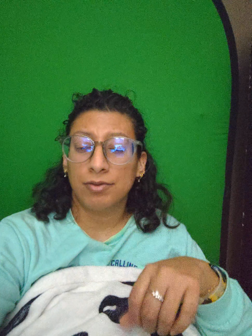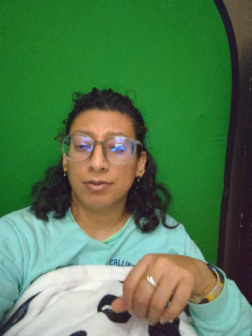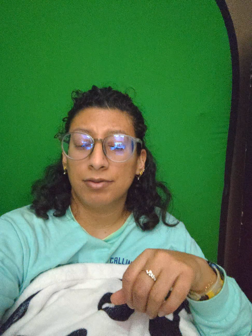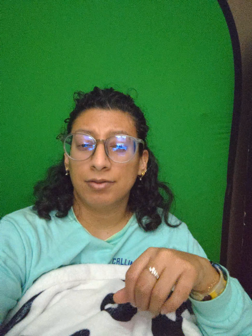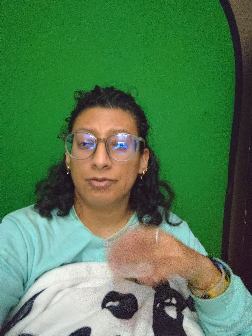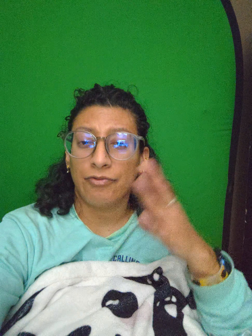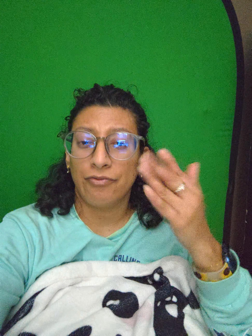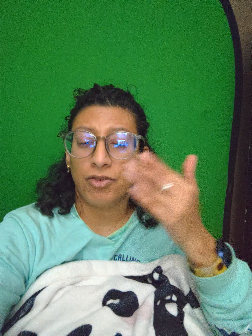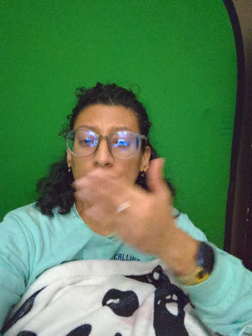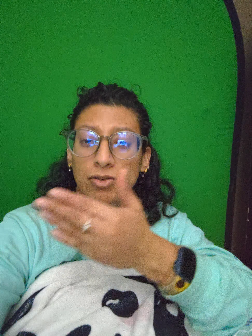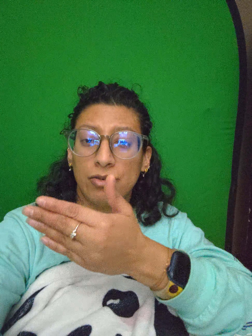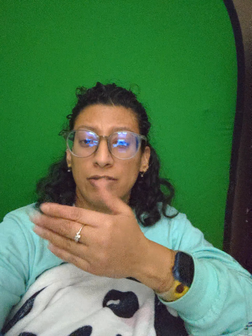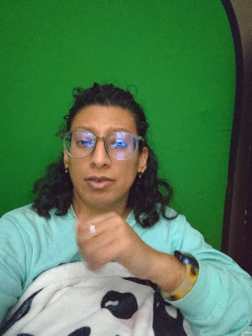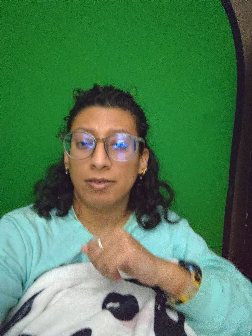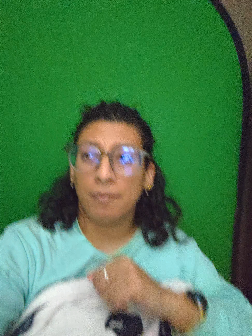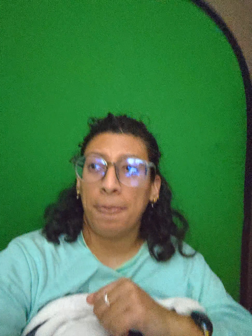fish